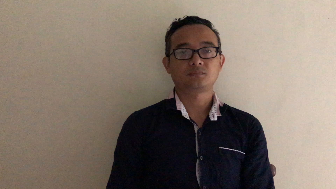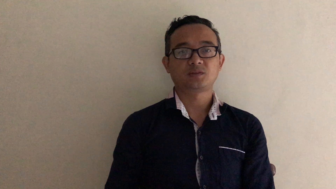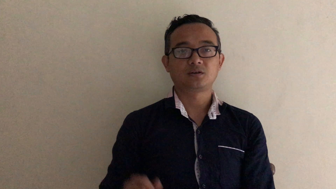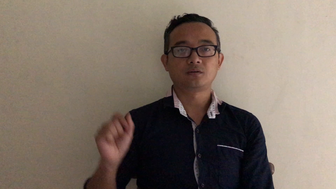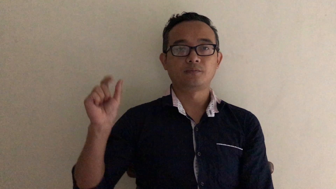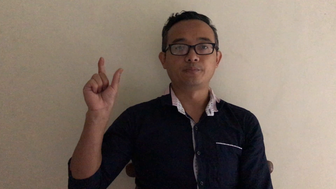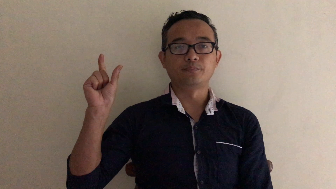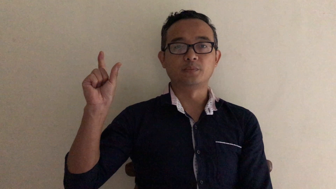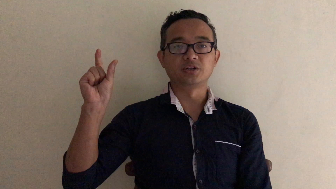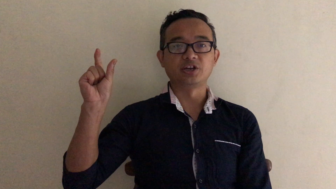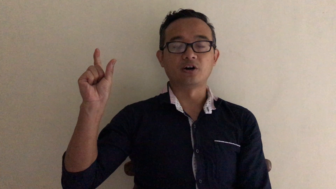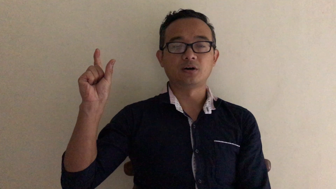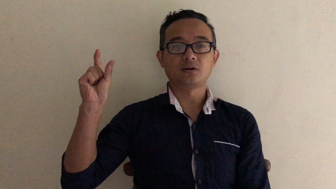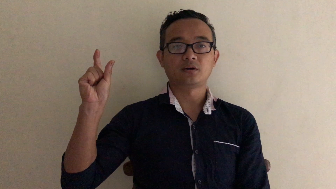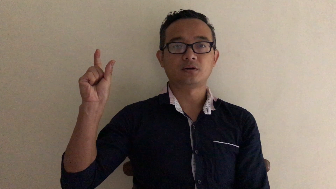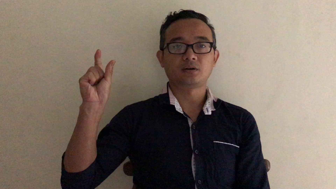ण